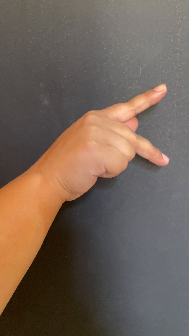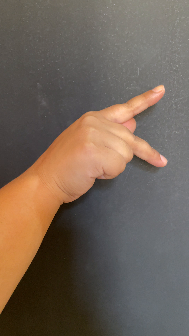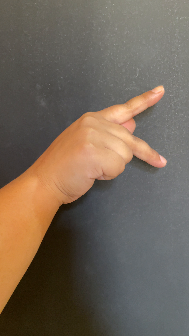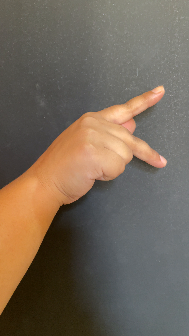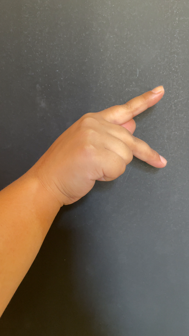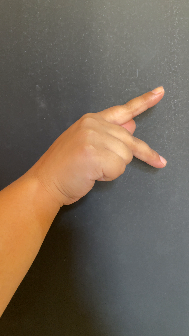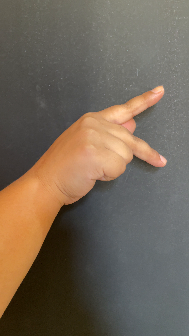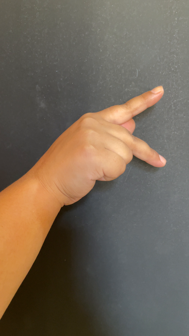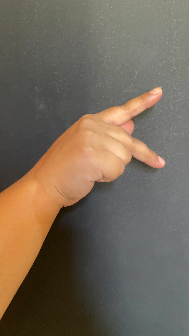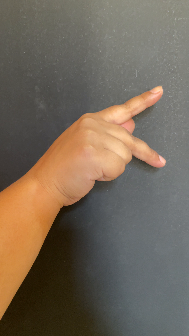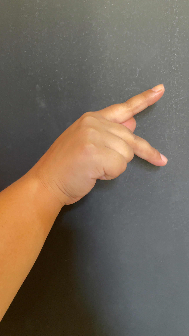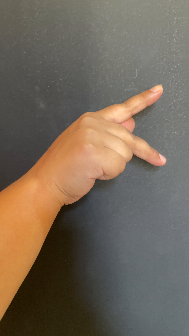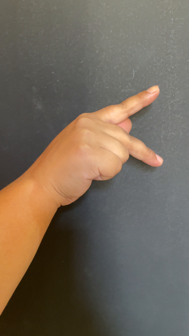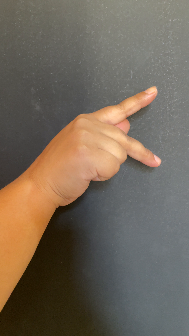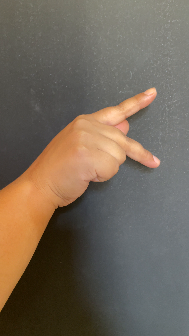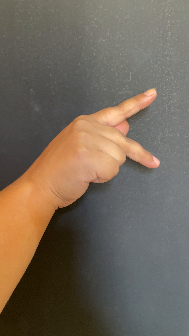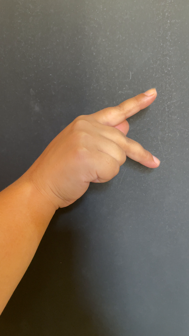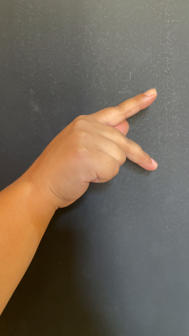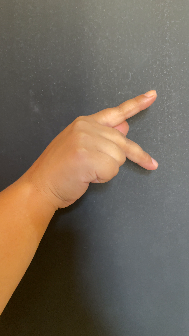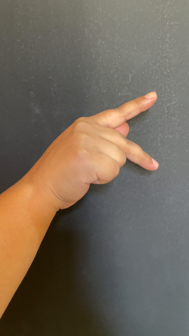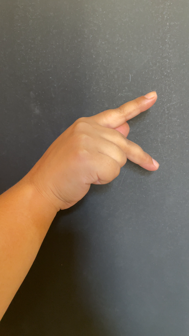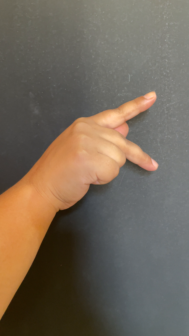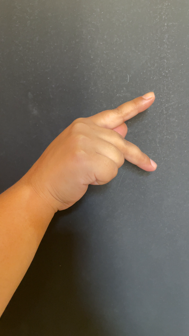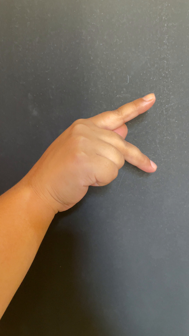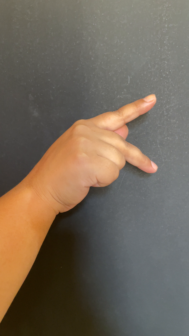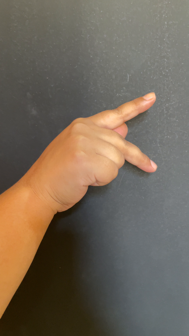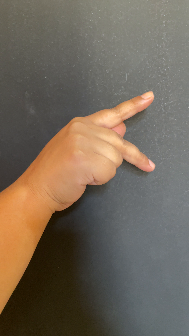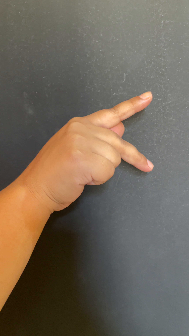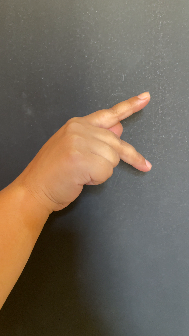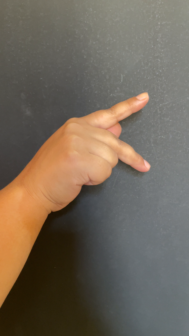ष